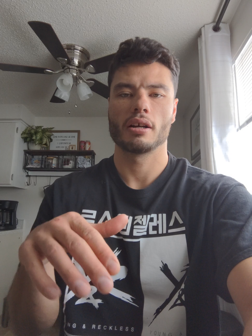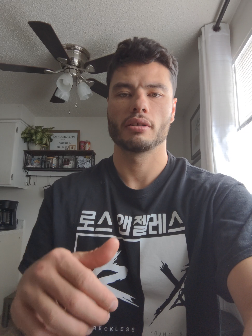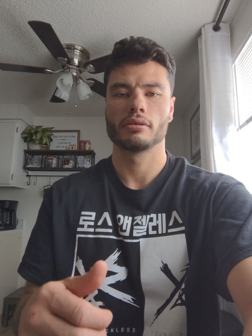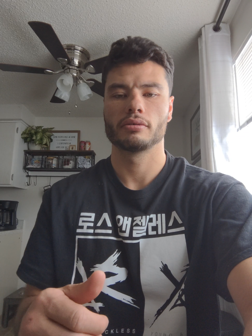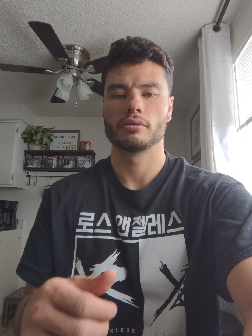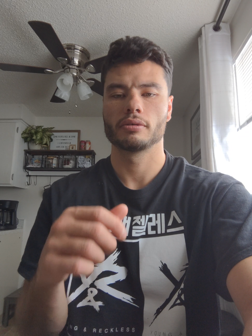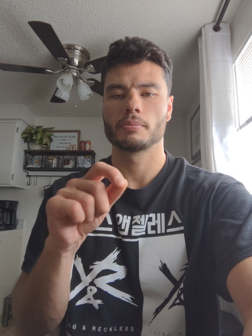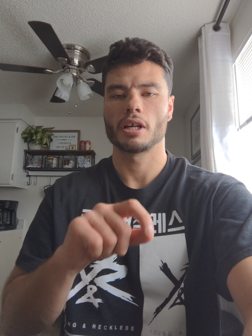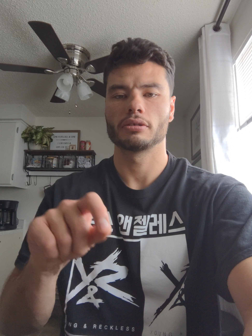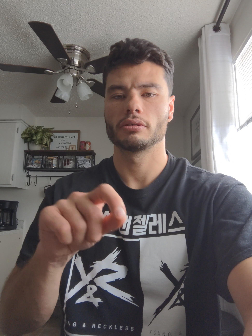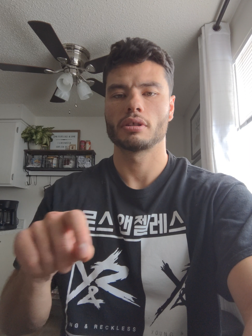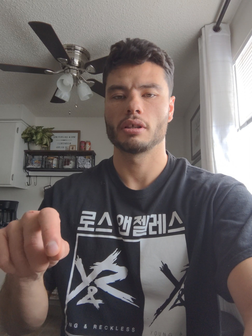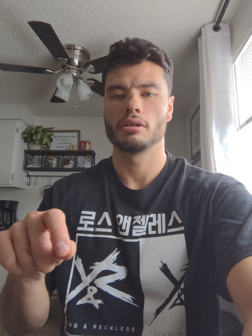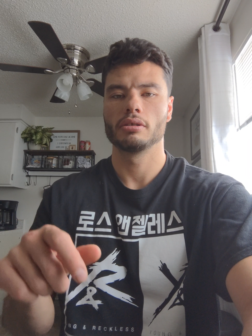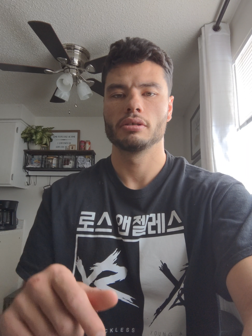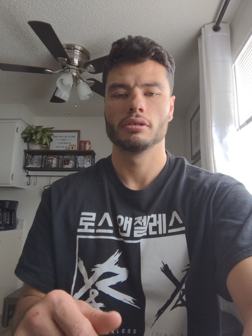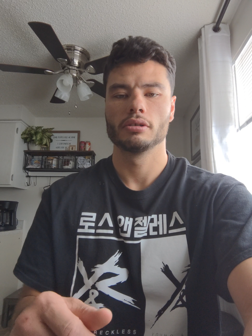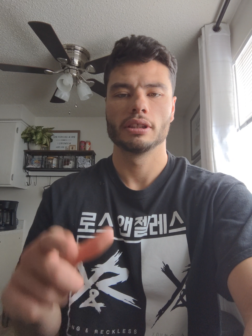pencil